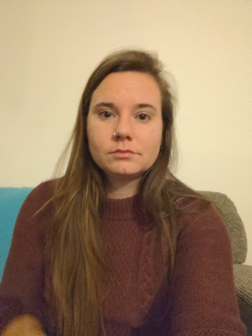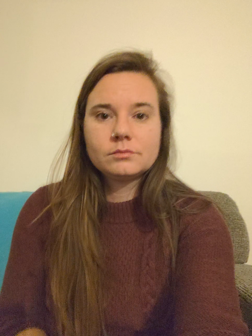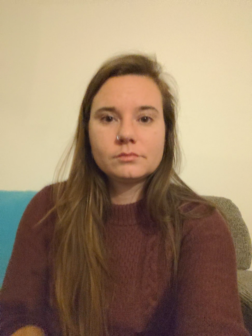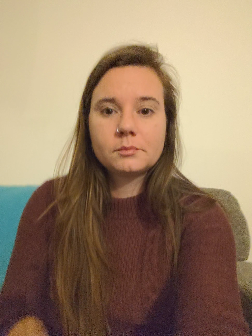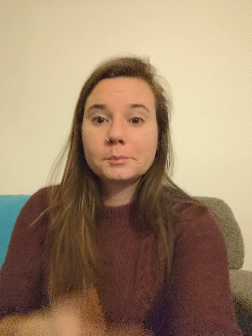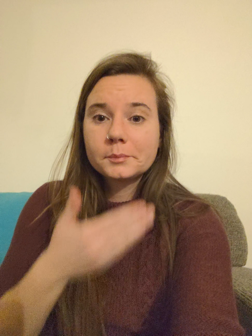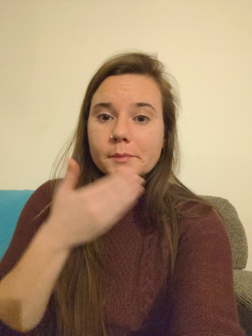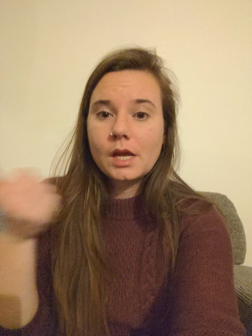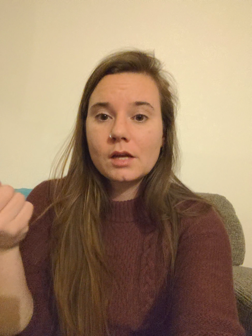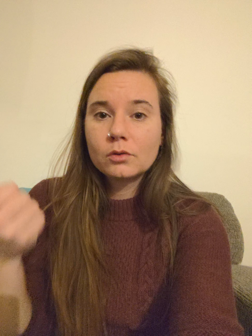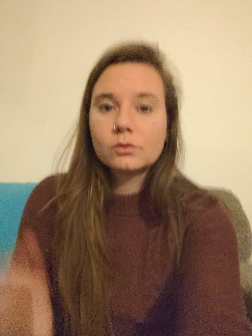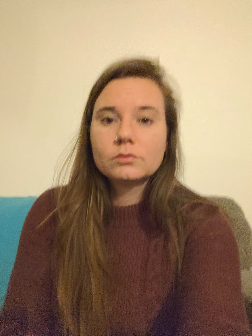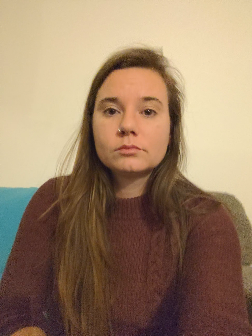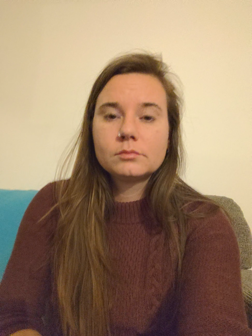better